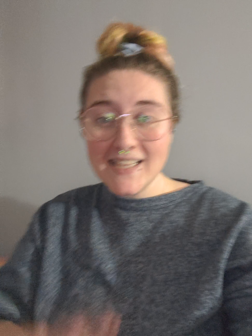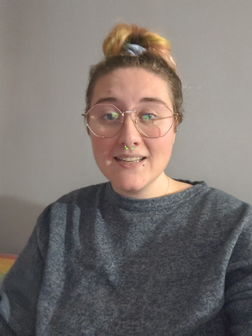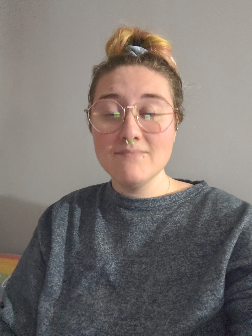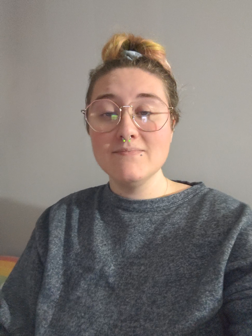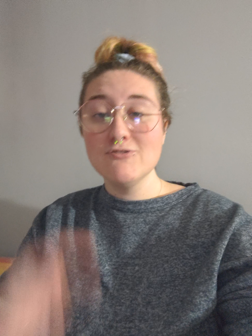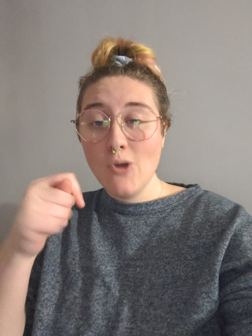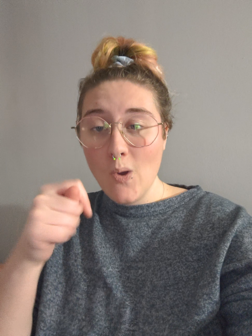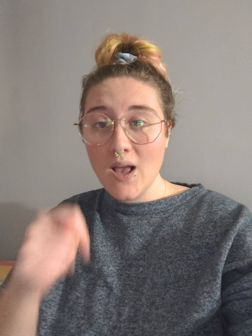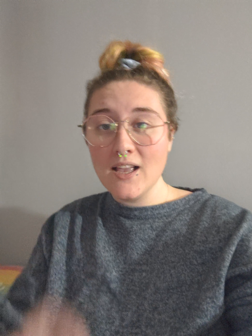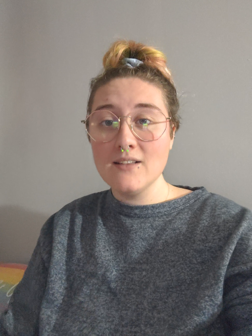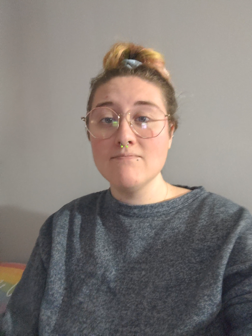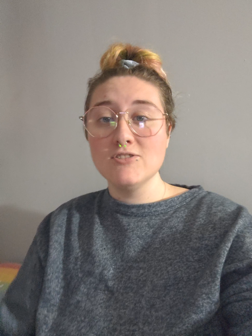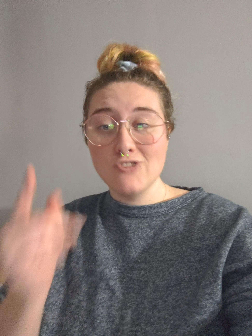toy